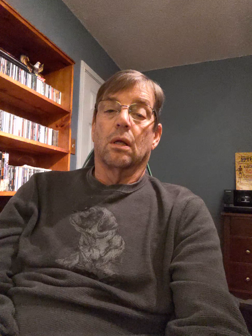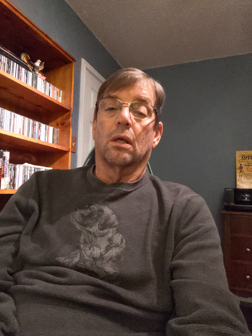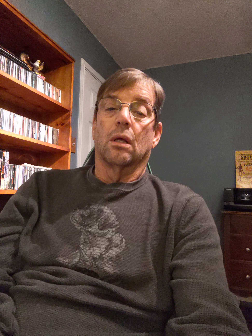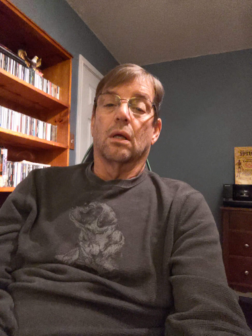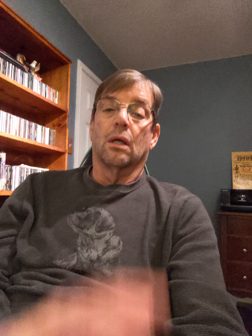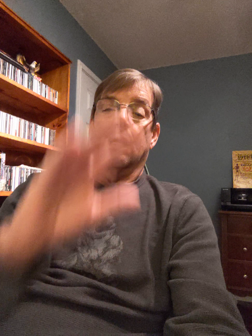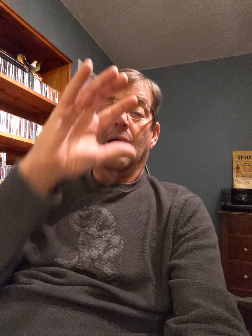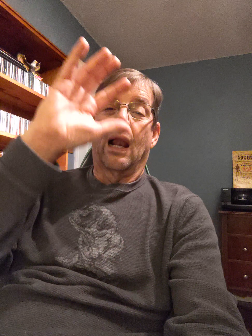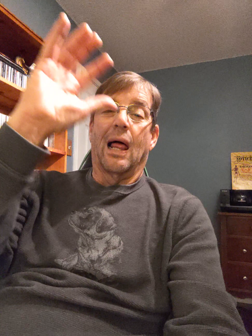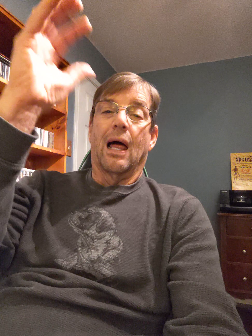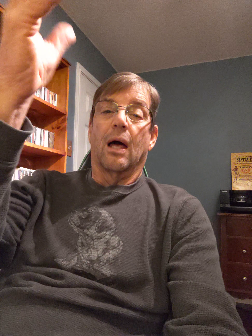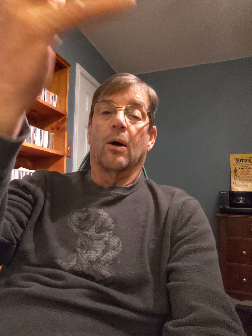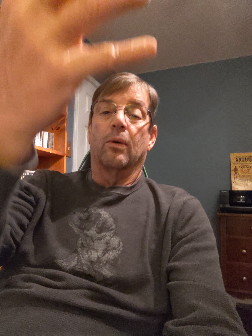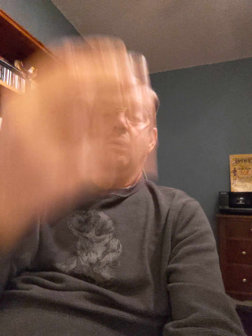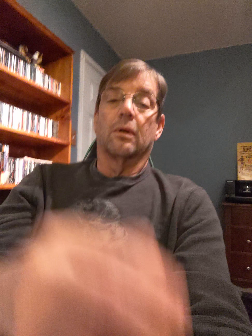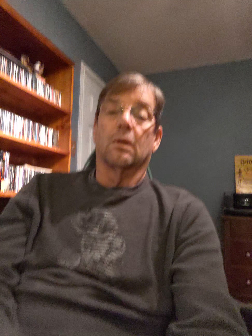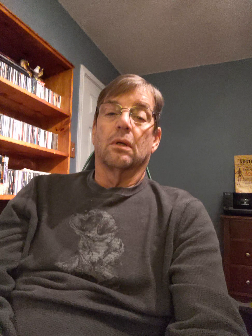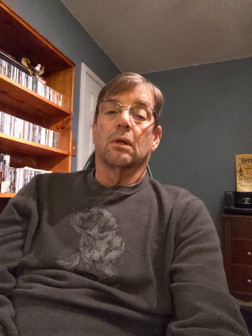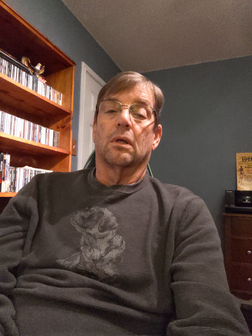cloud